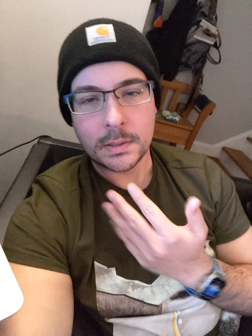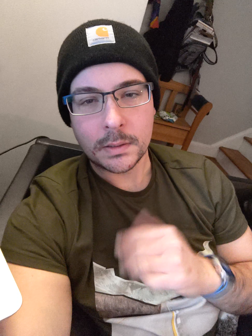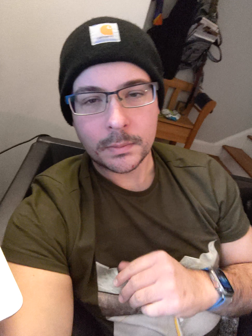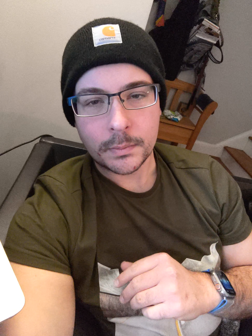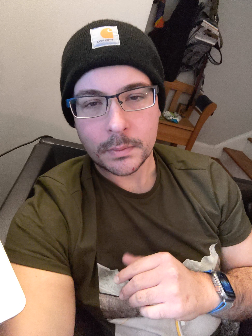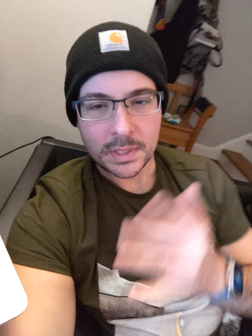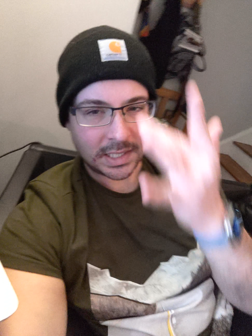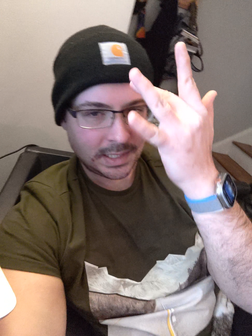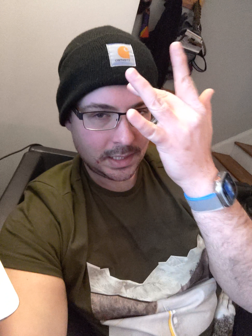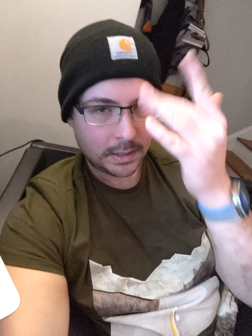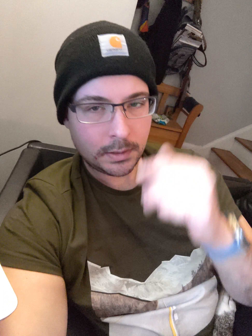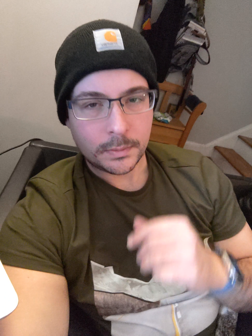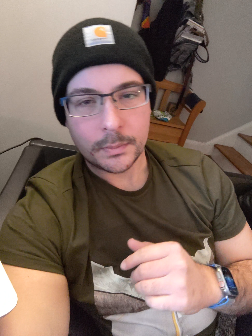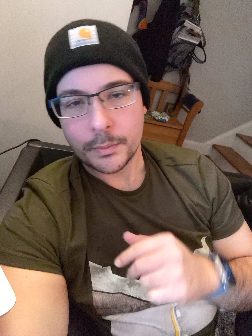sick